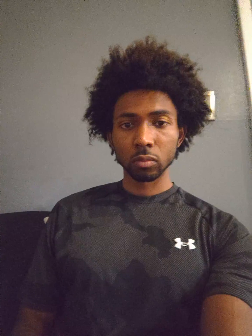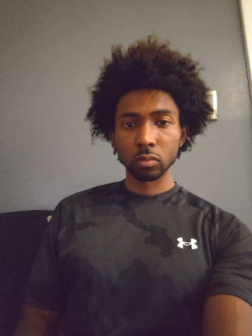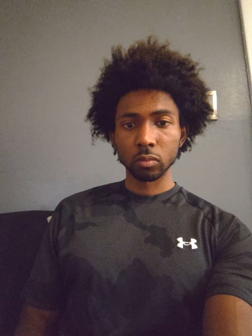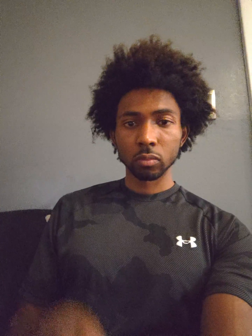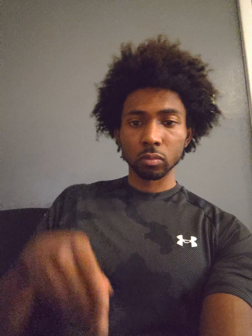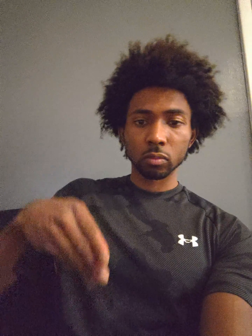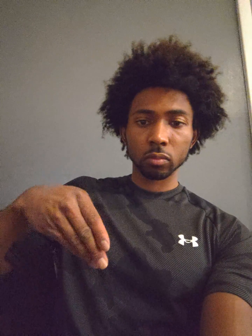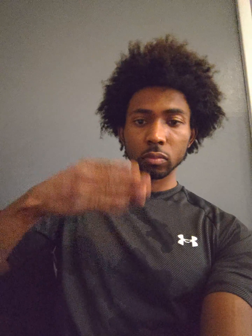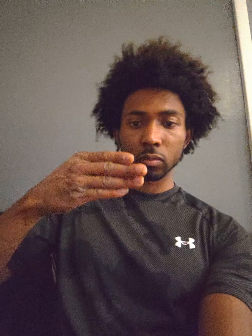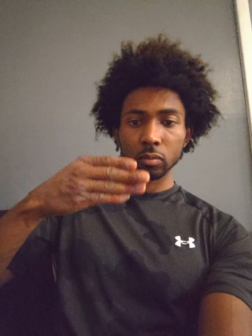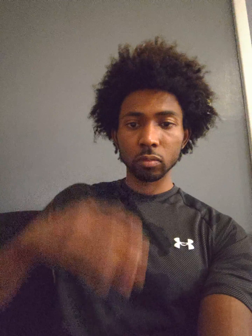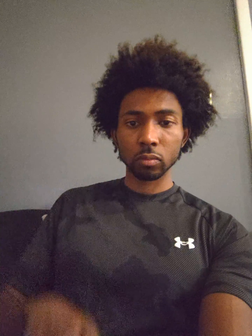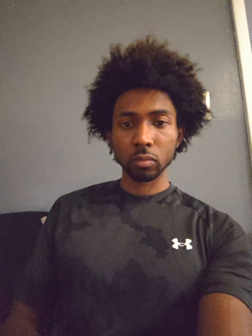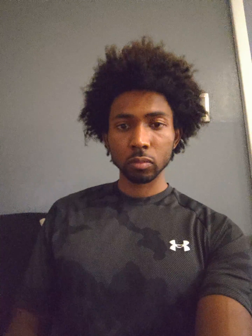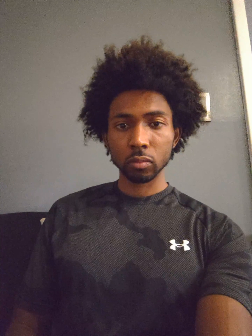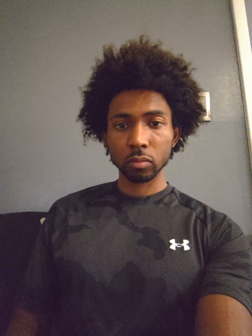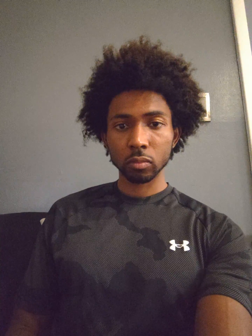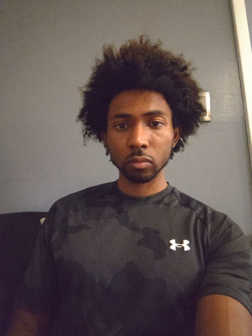kick